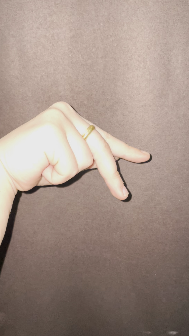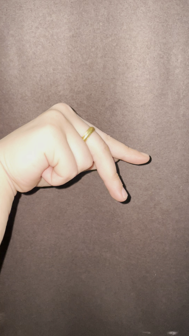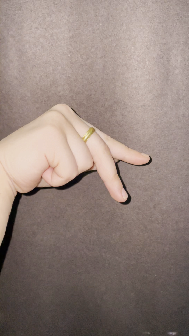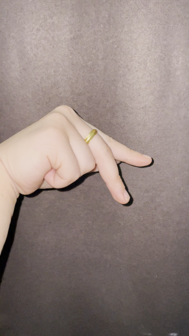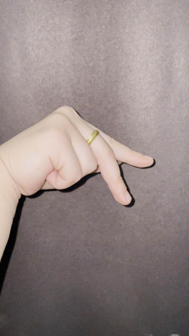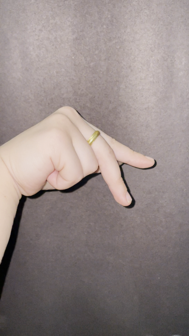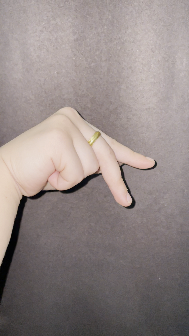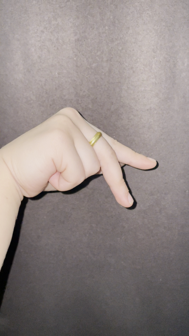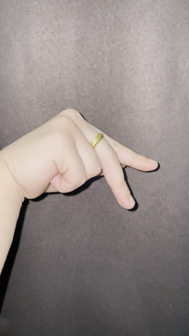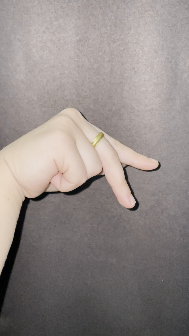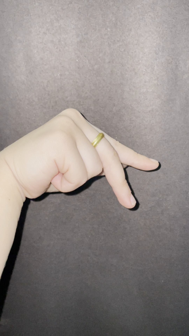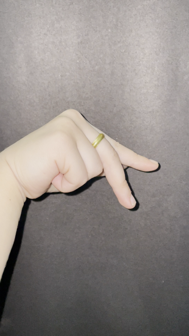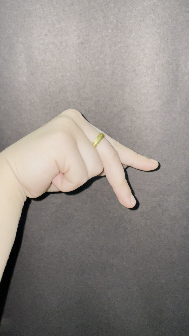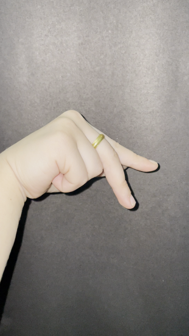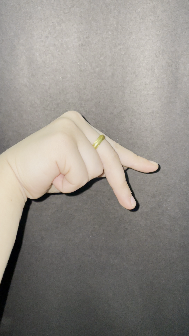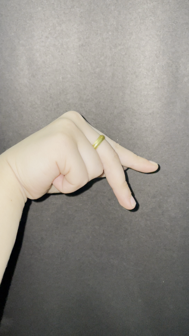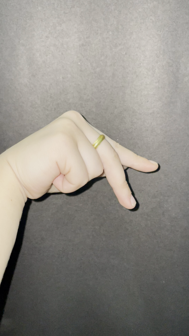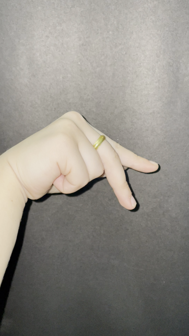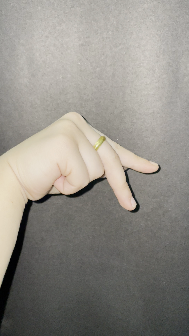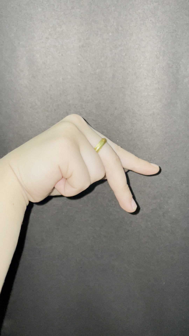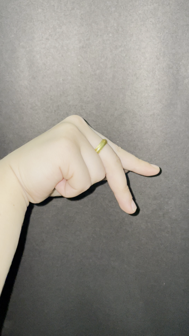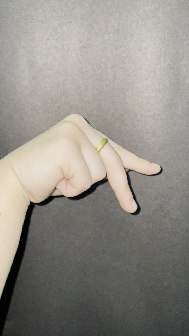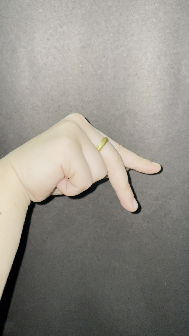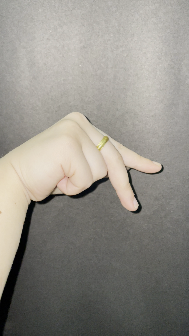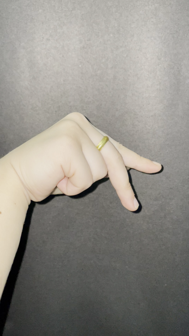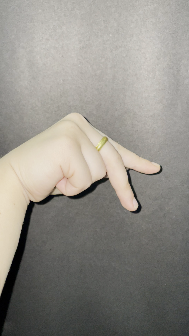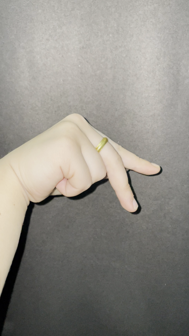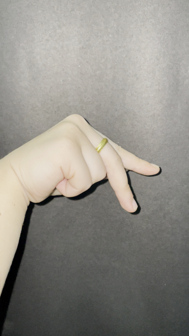ष